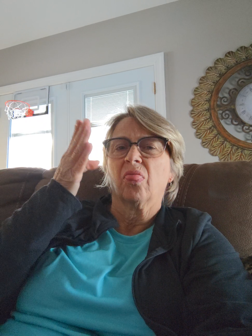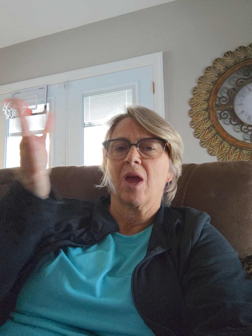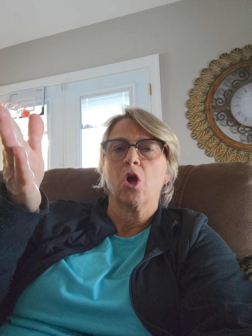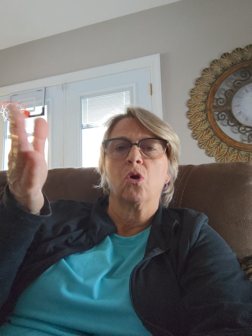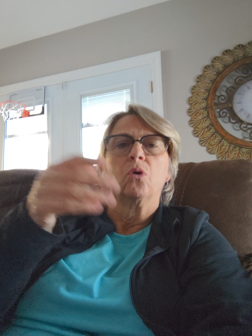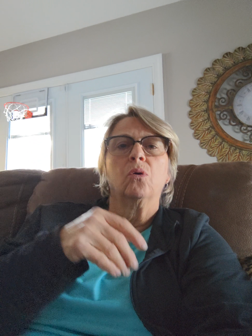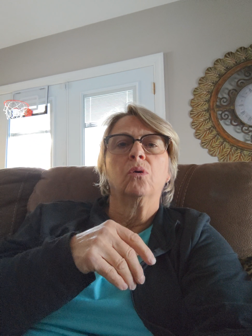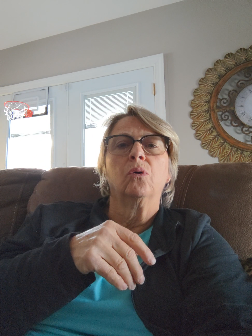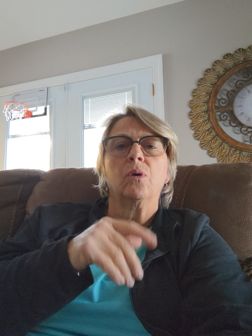there